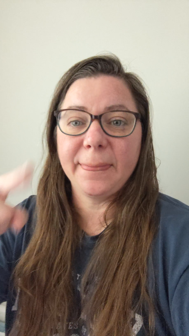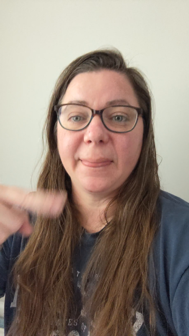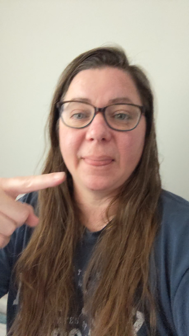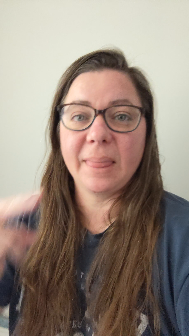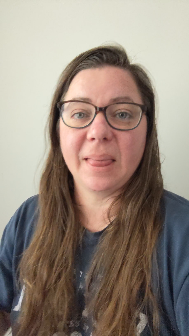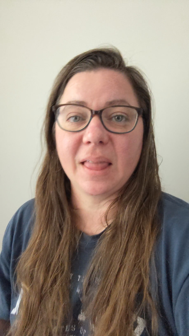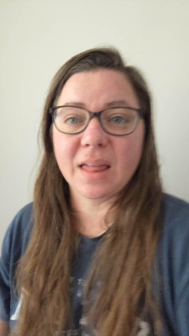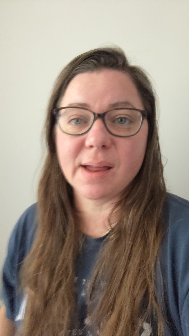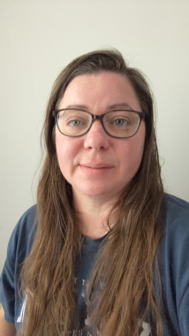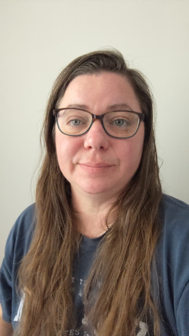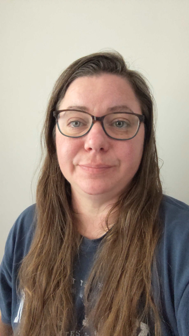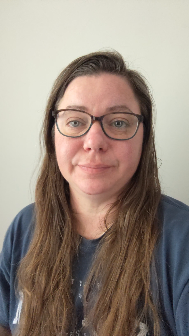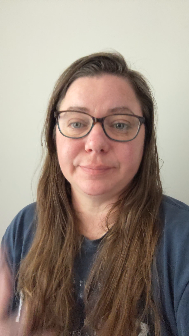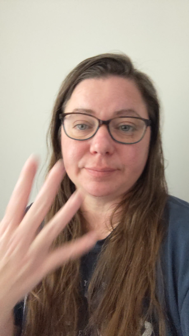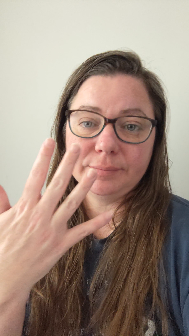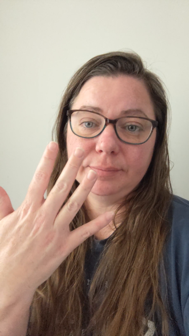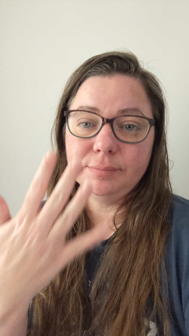hand